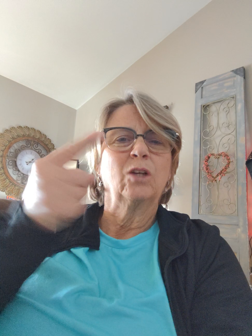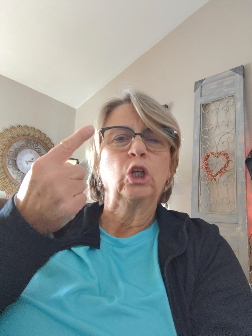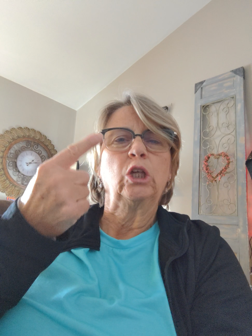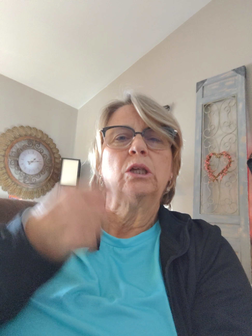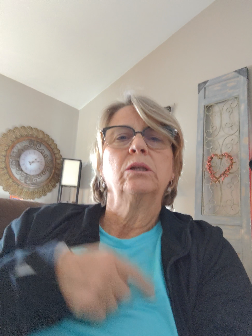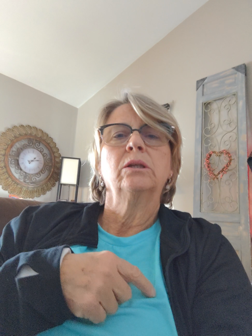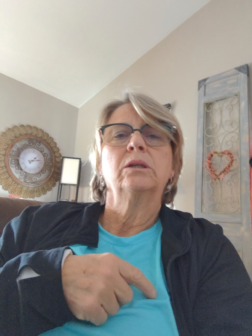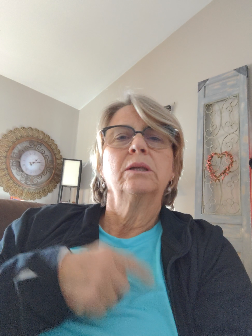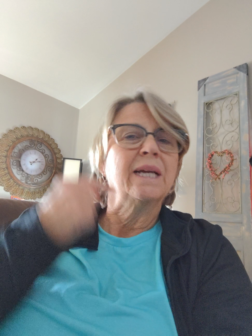first